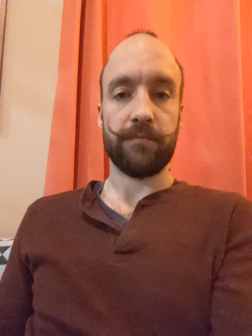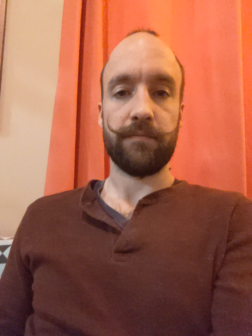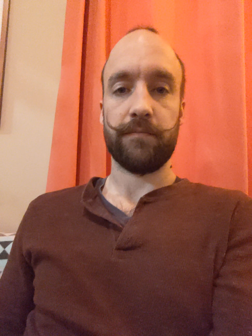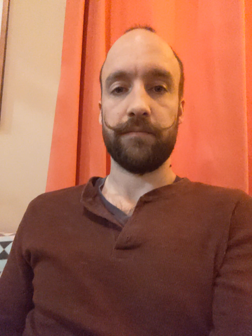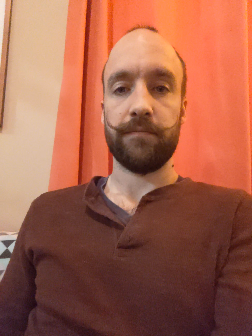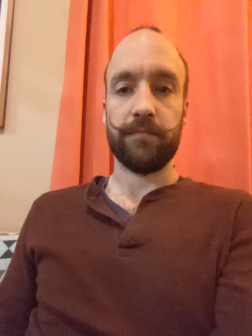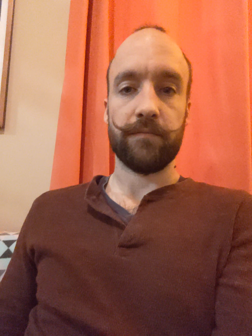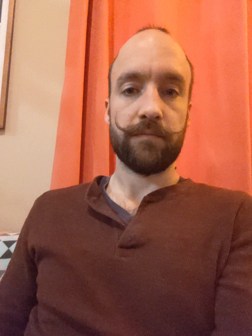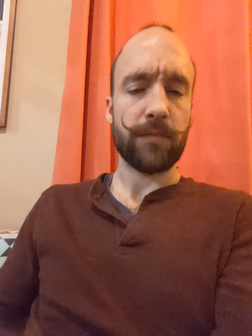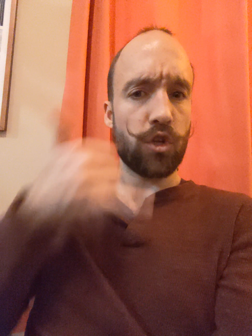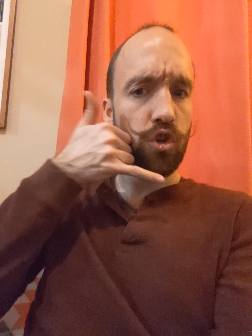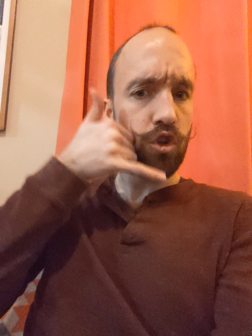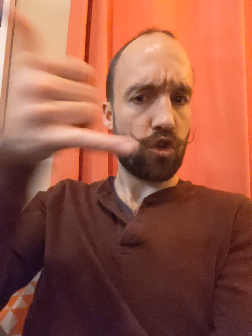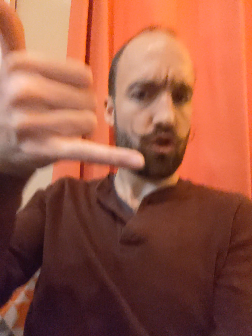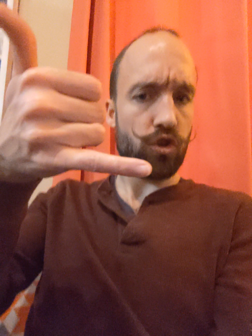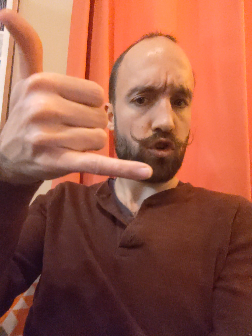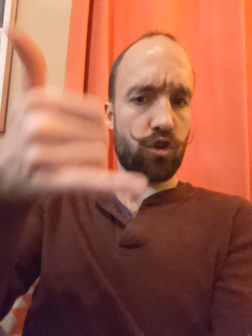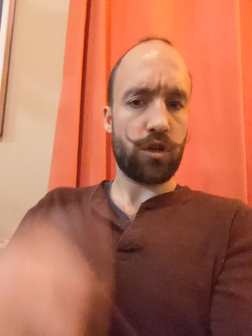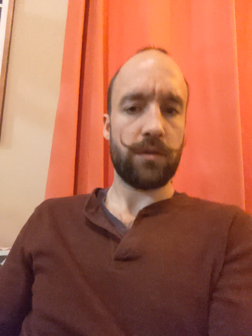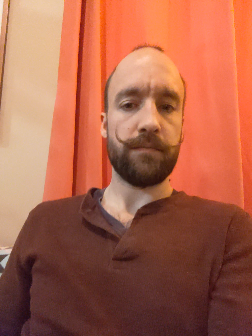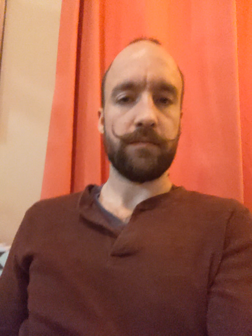call on the phone